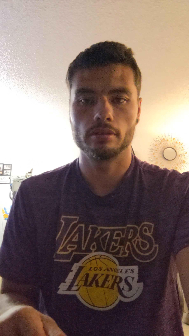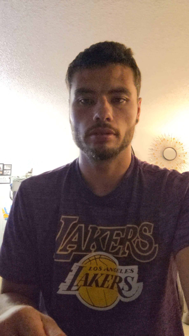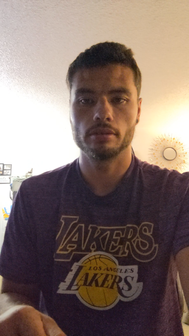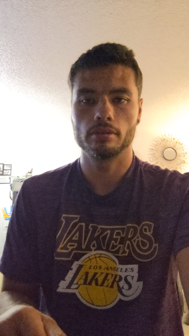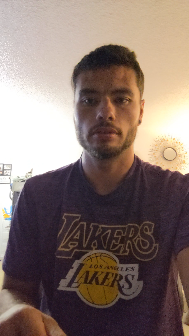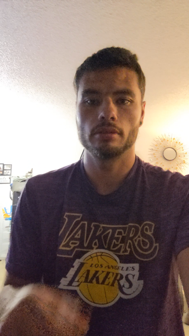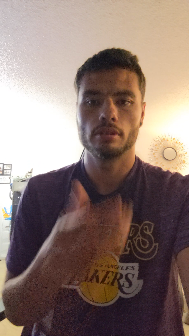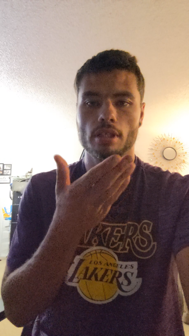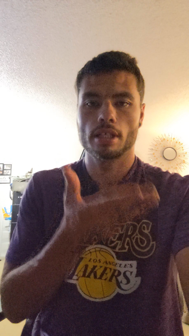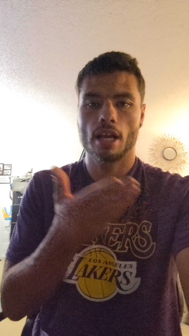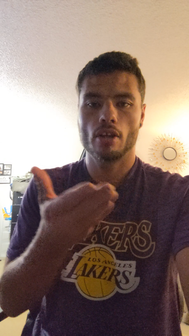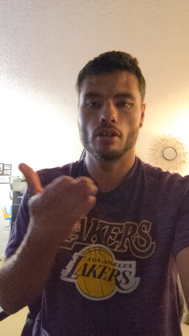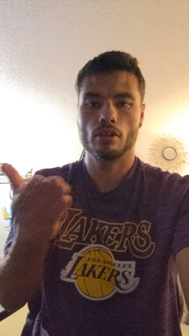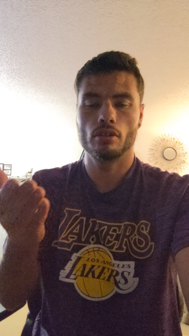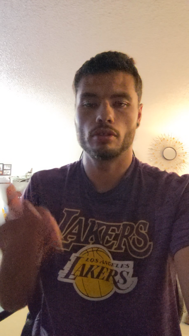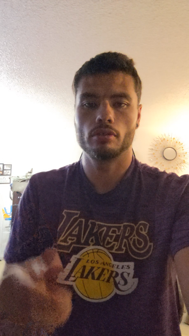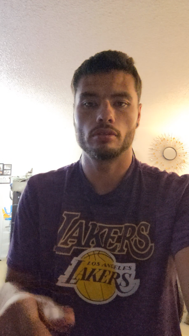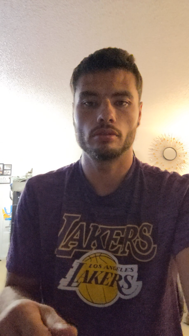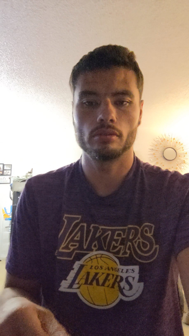carry